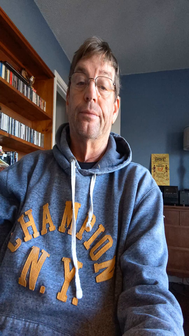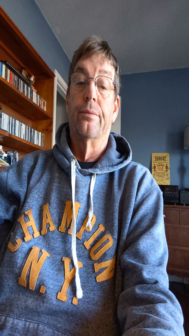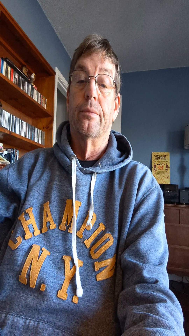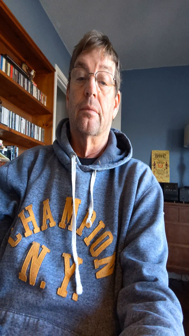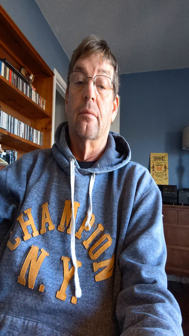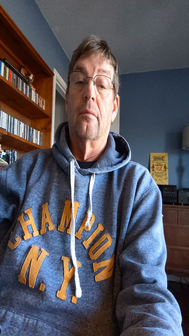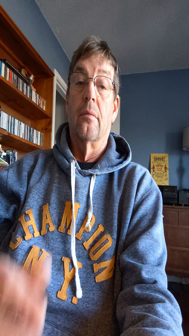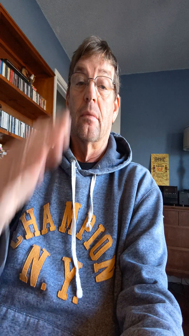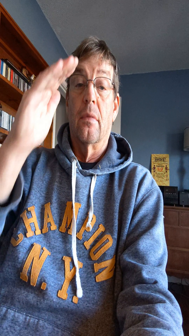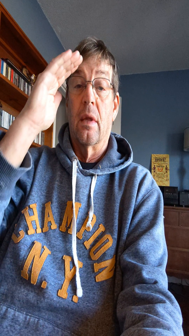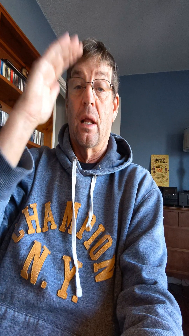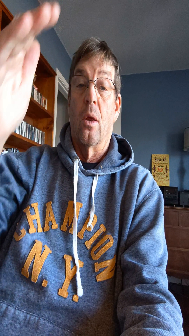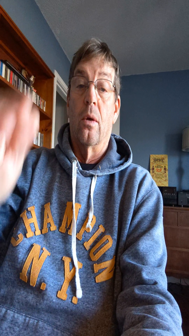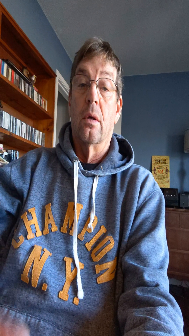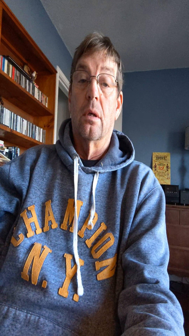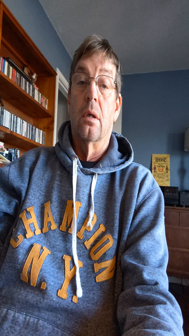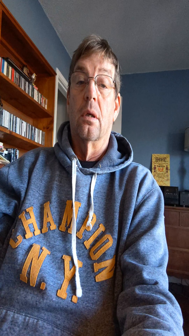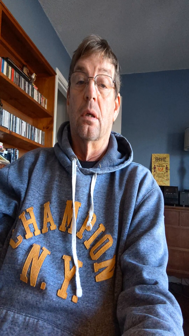hello